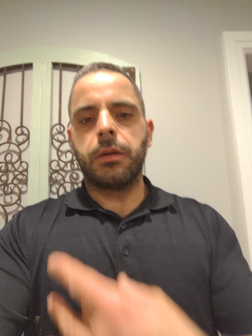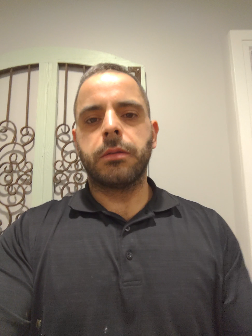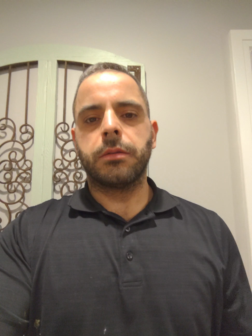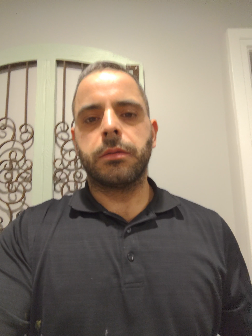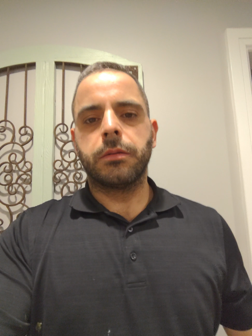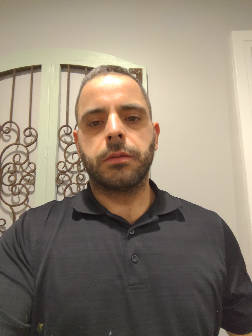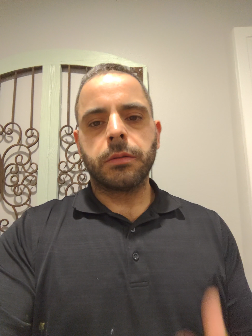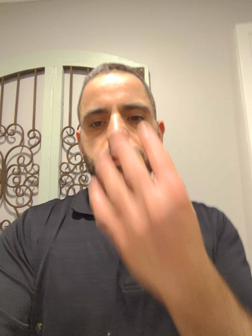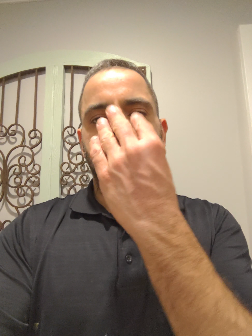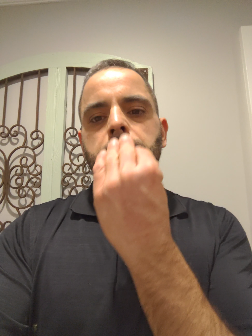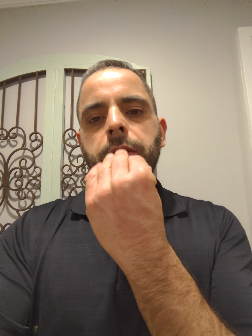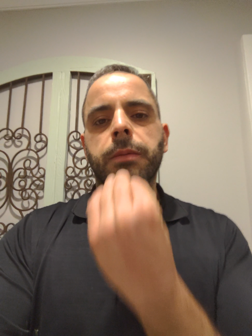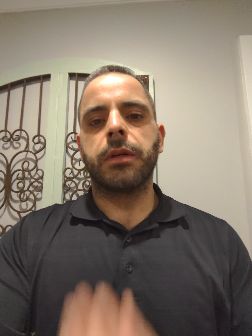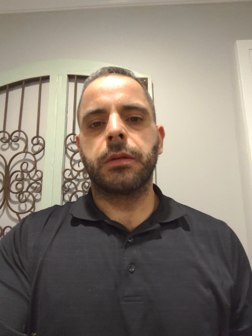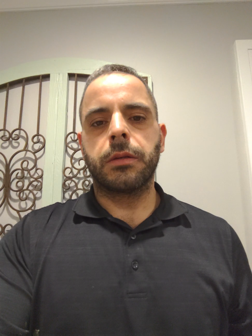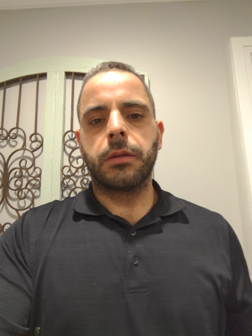sleepy